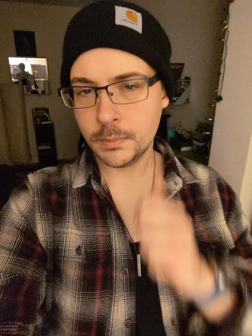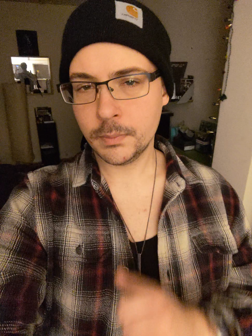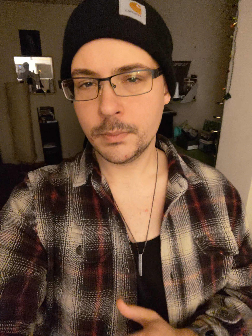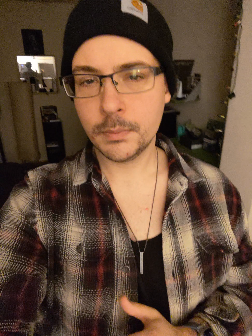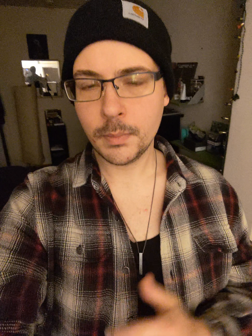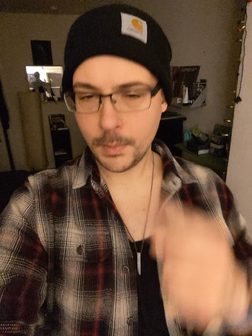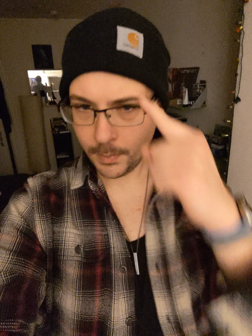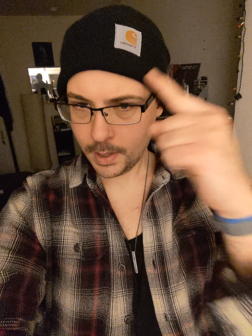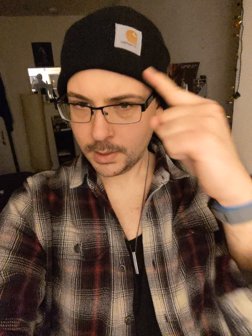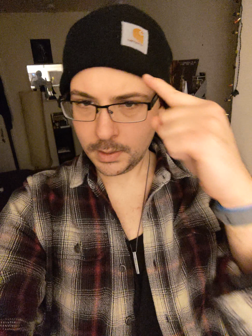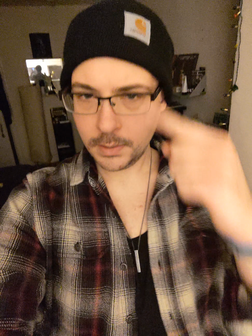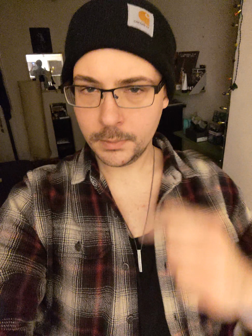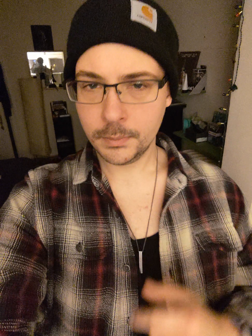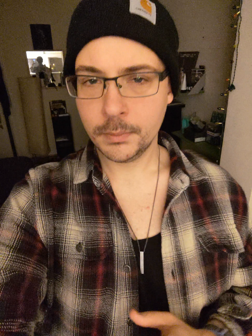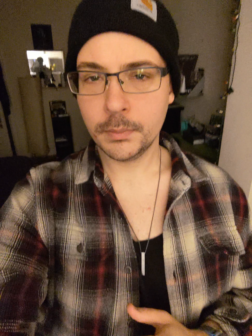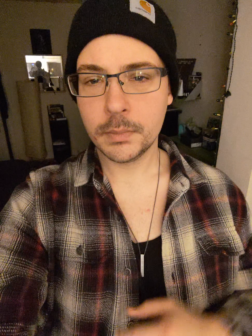penny